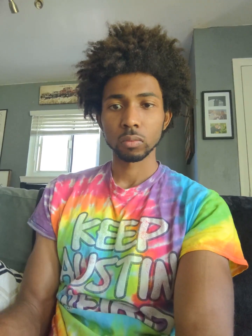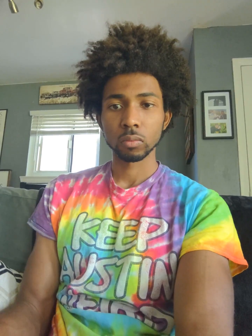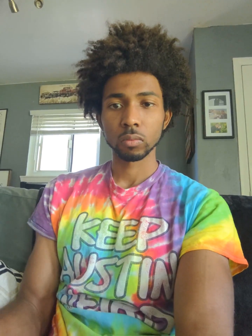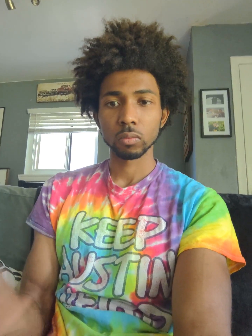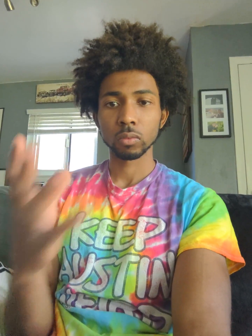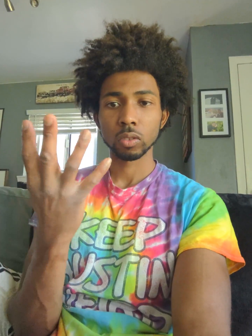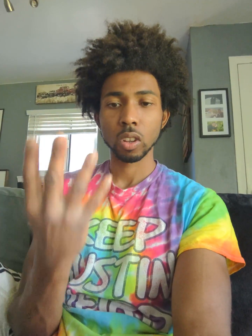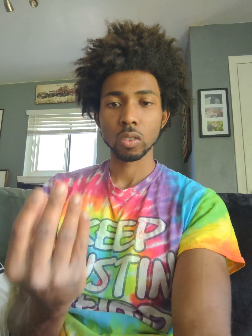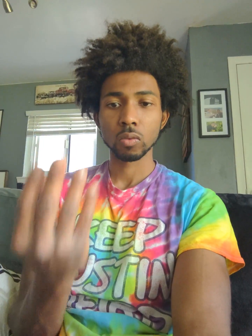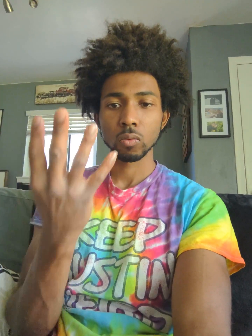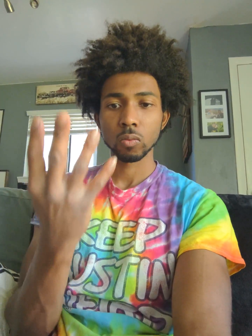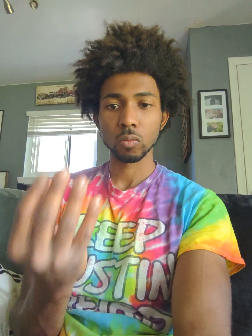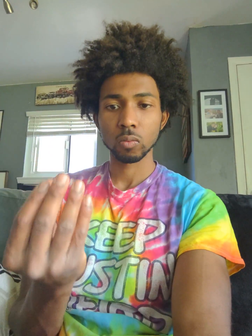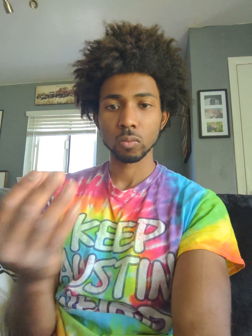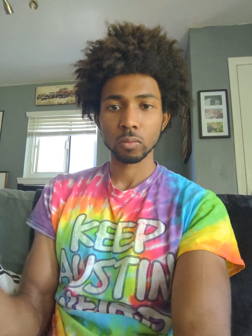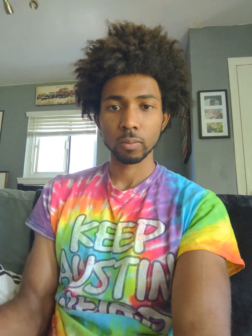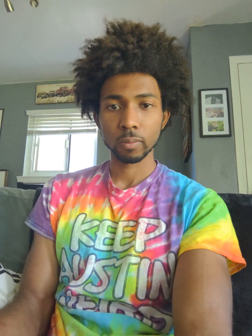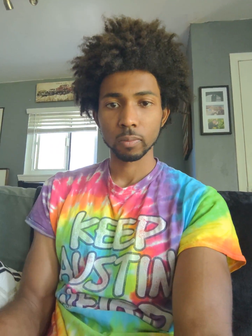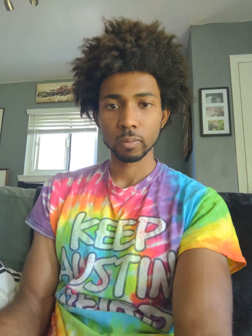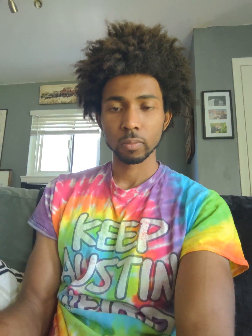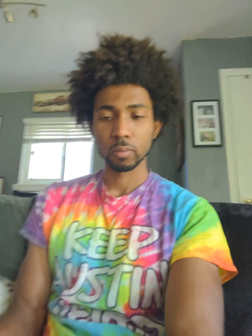gentle